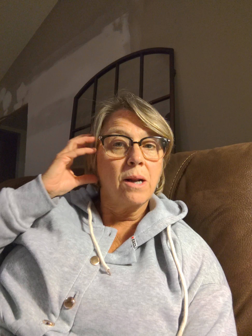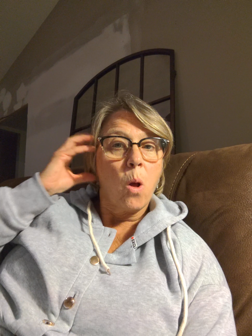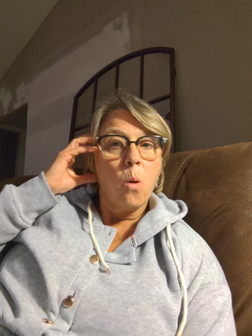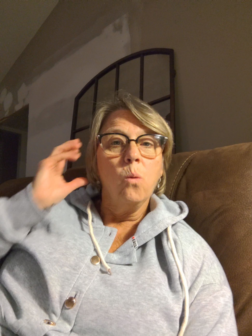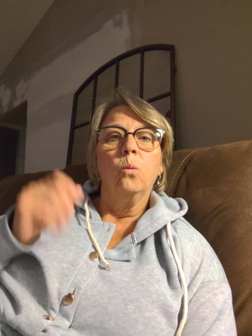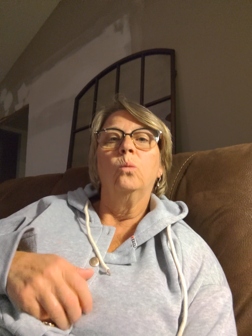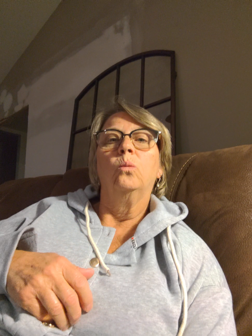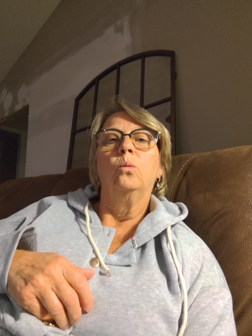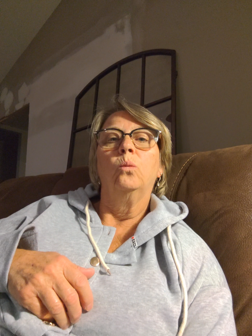radio